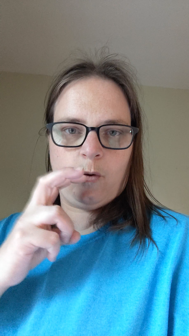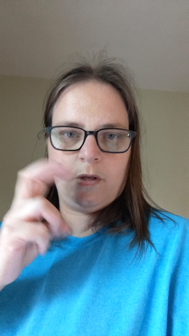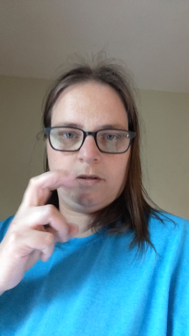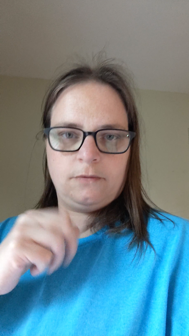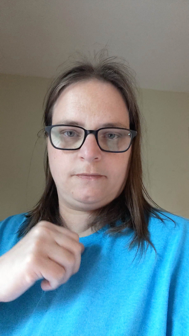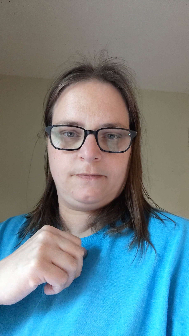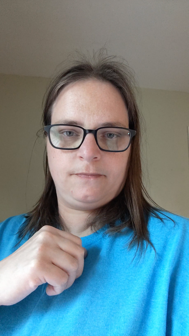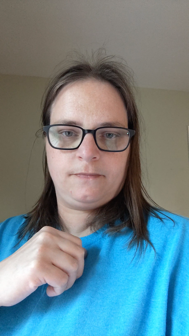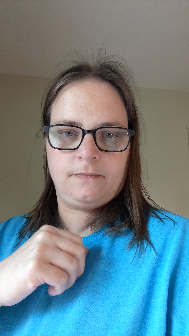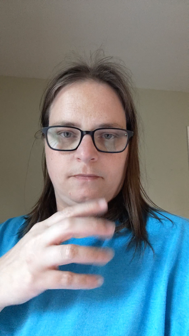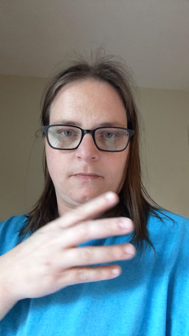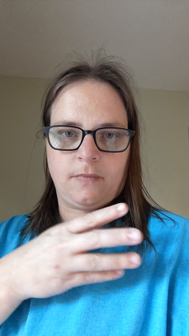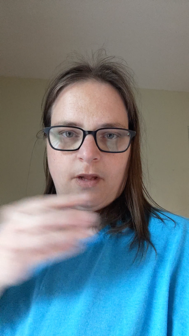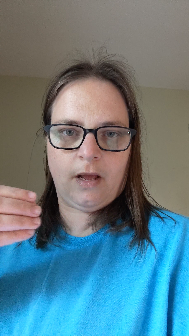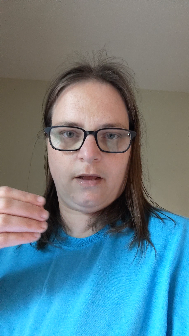and